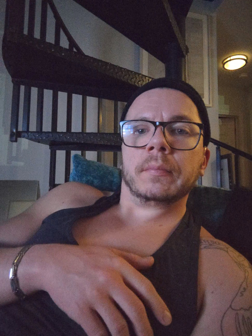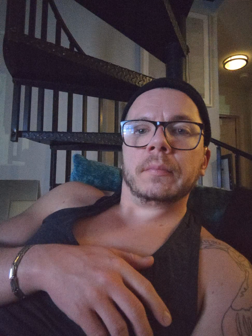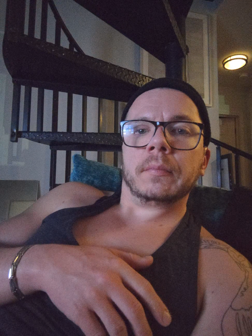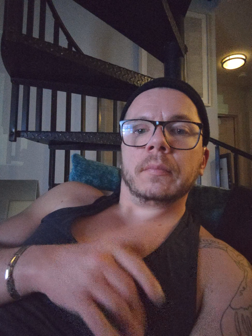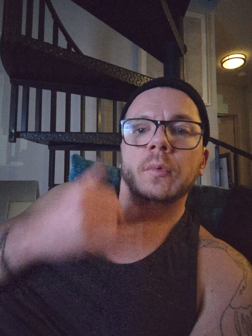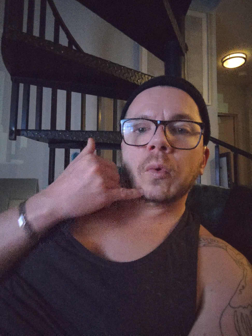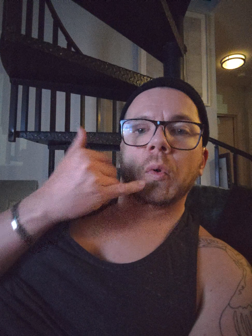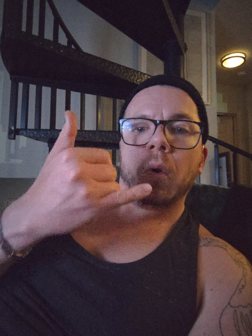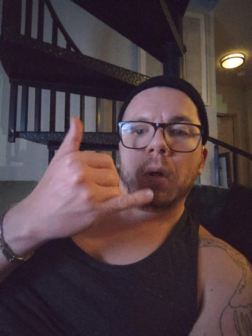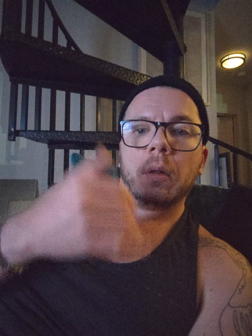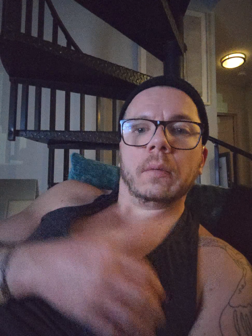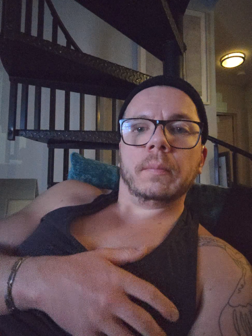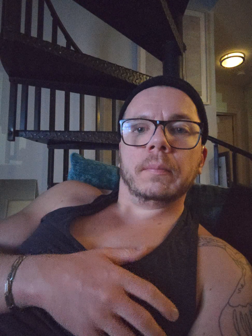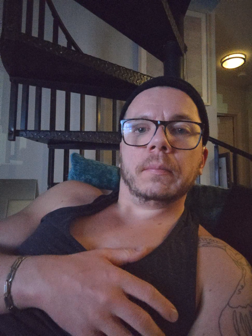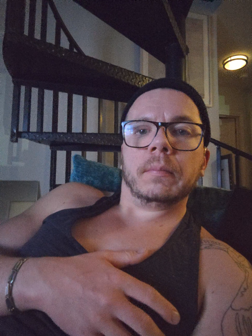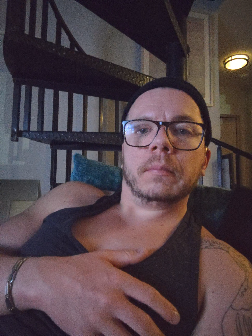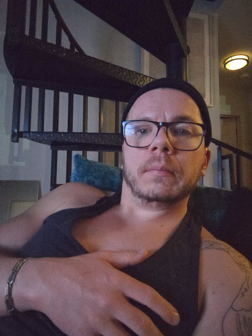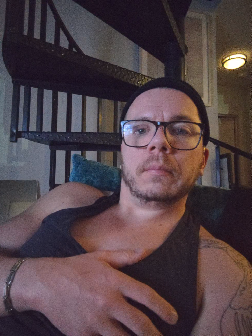call on the phone